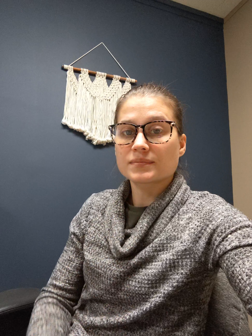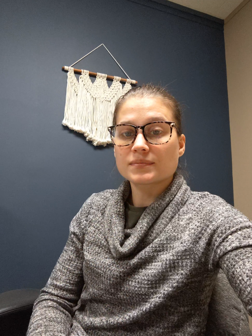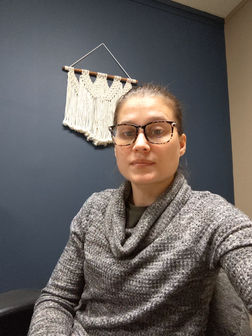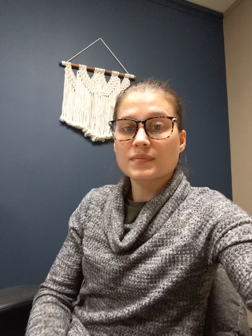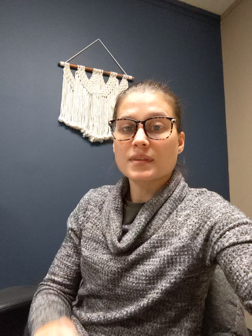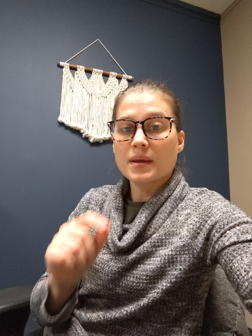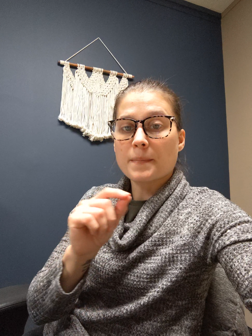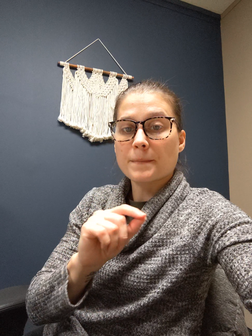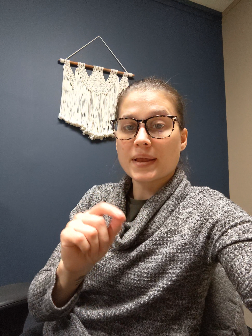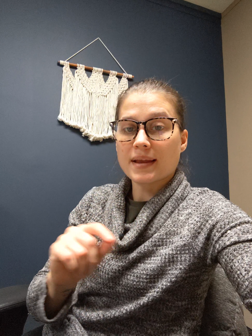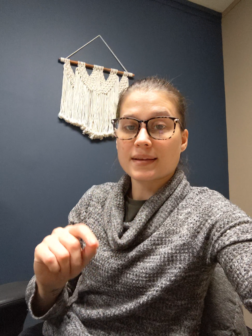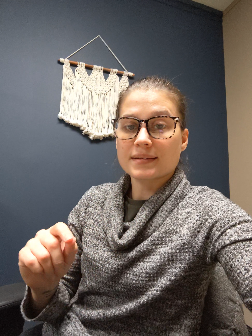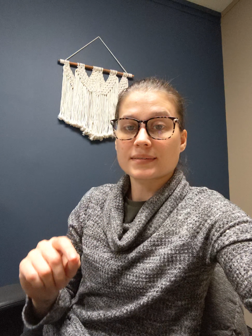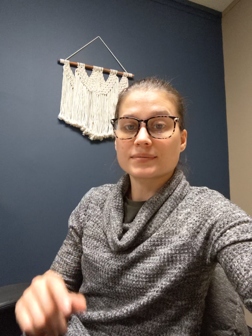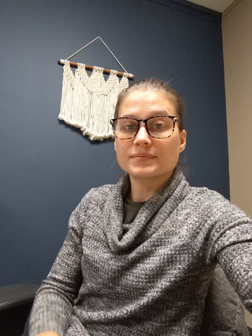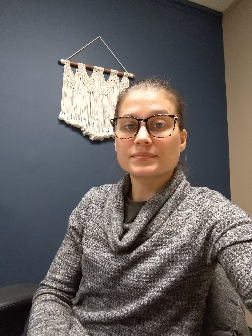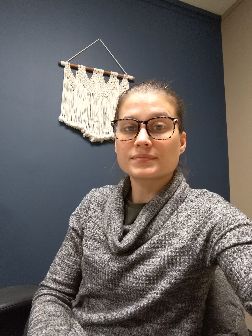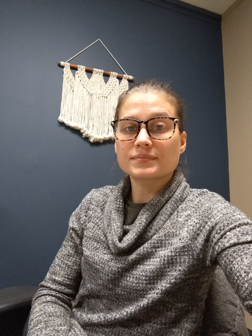pen